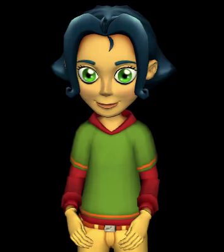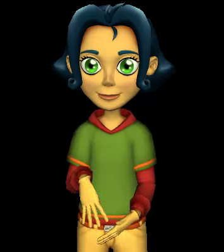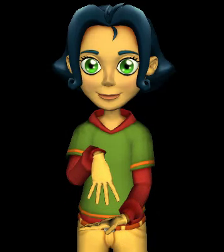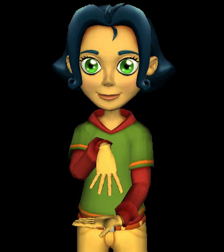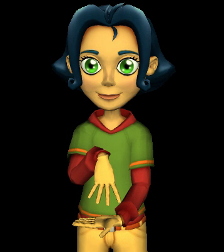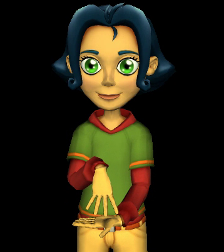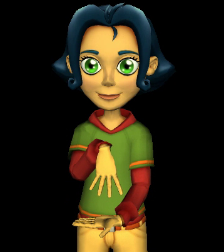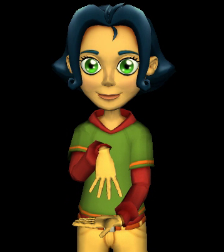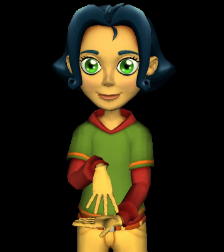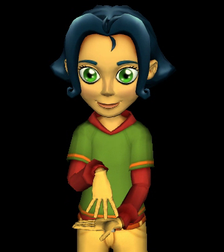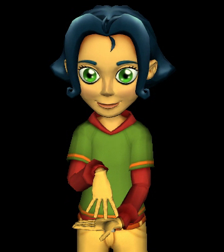أثينا